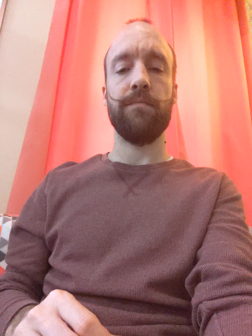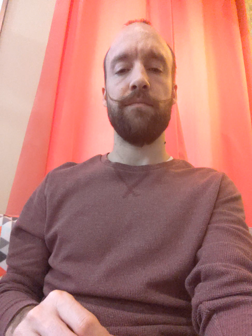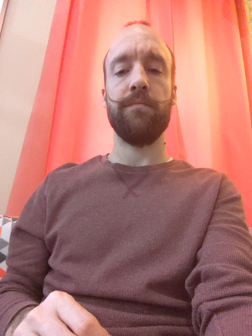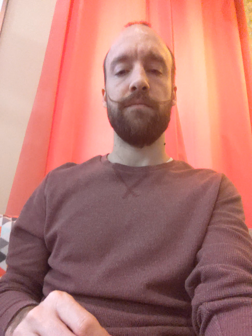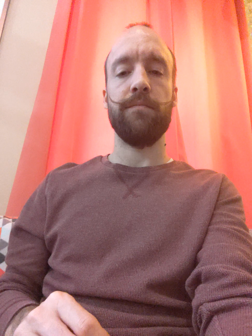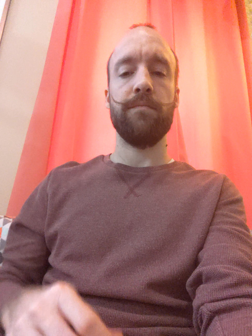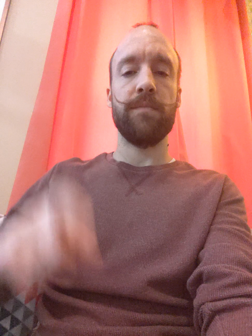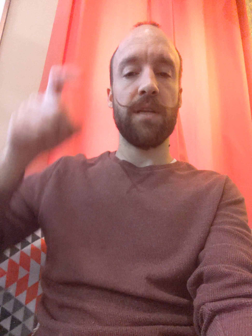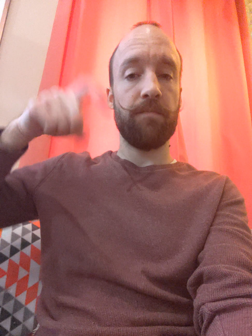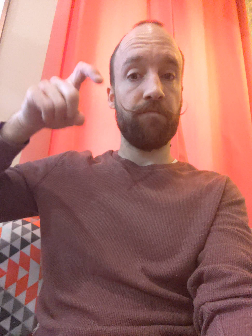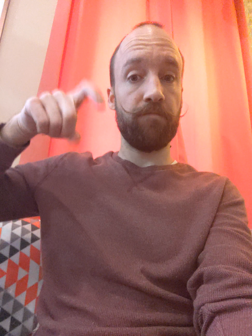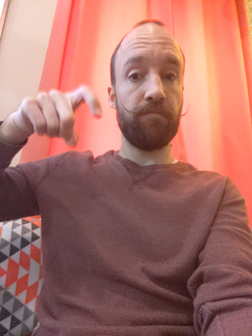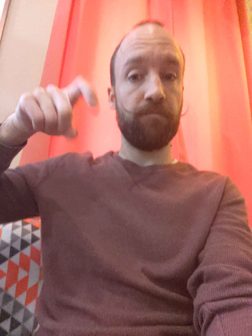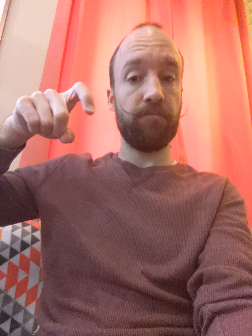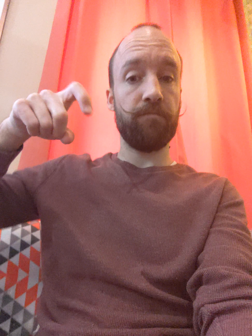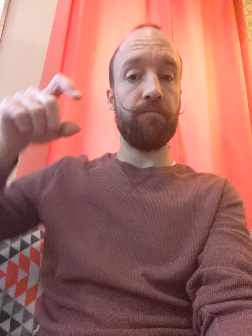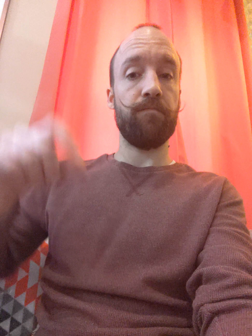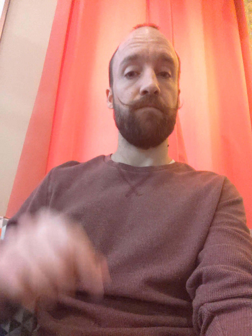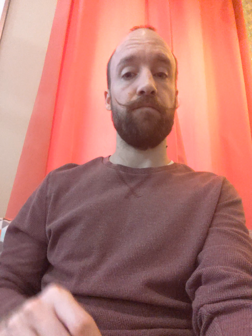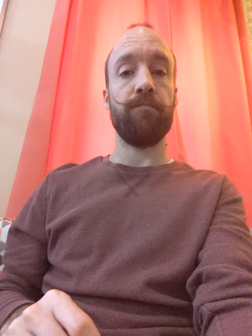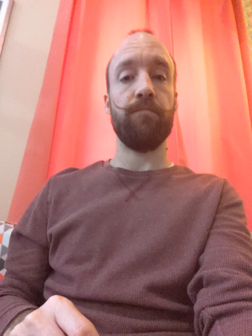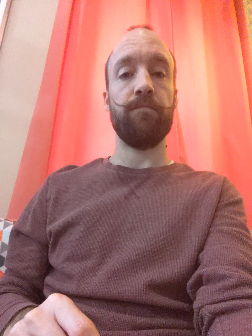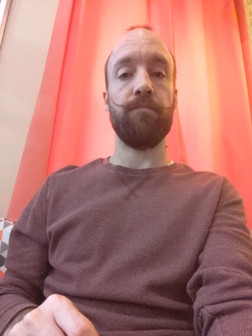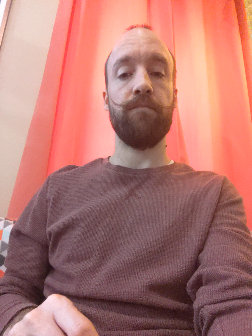time